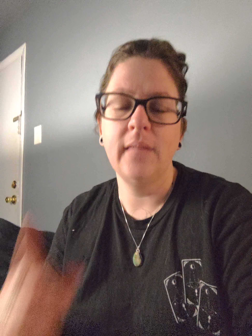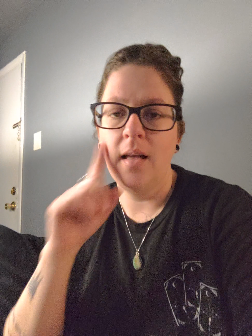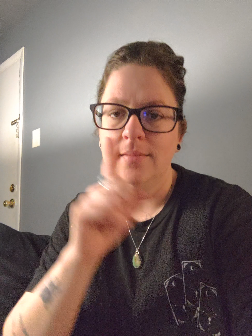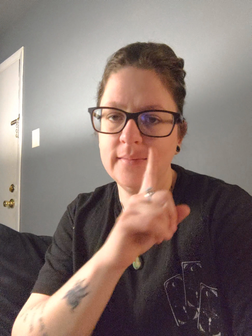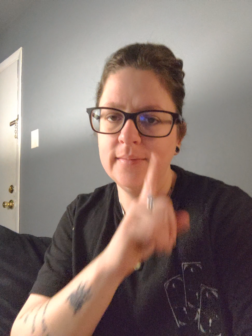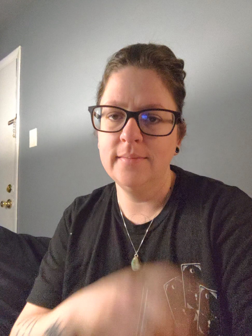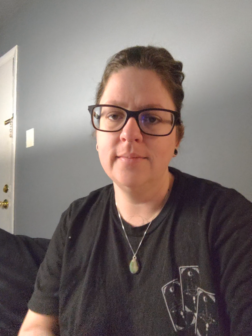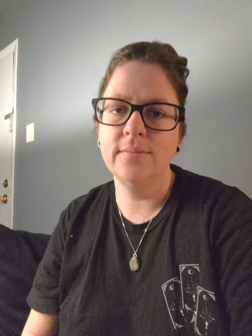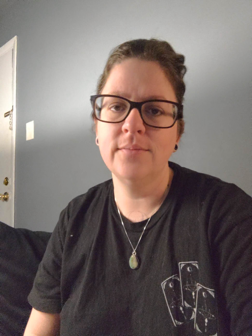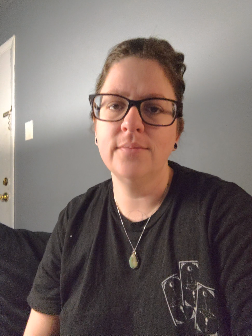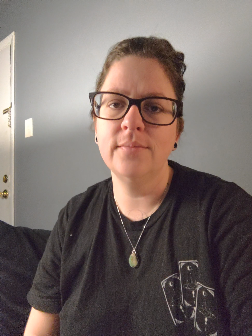eye